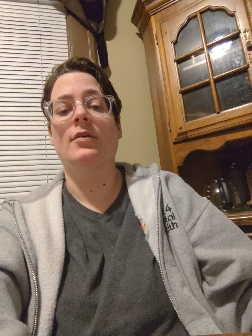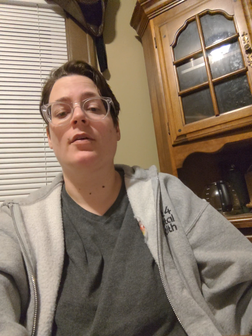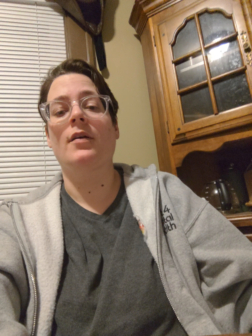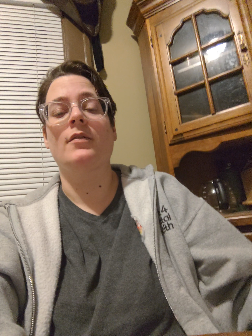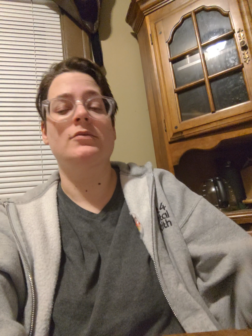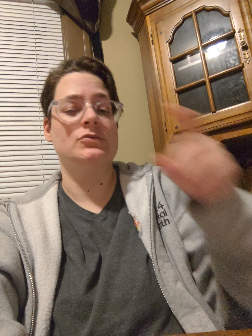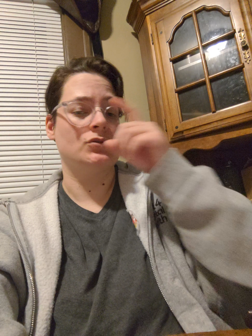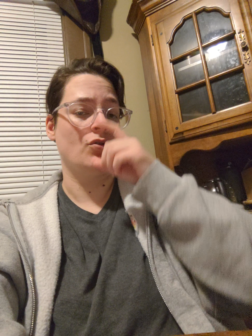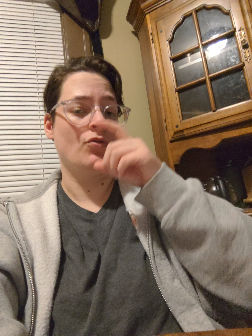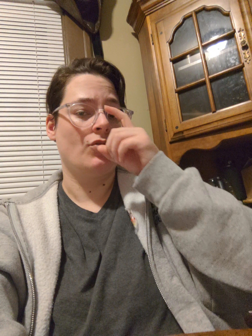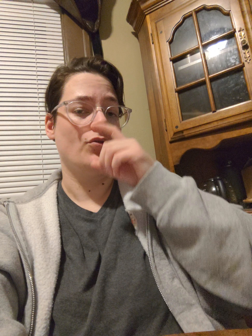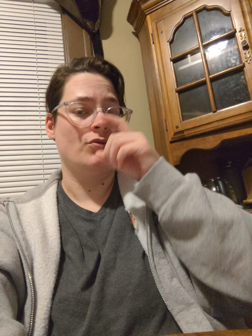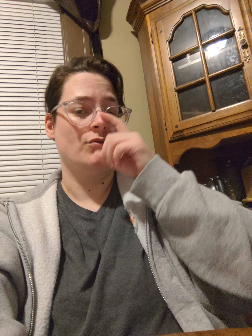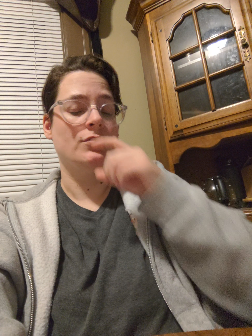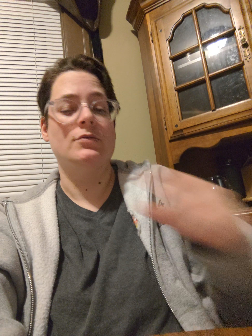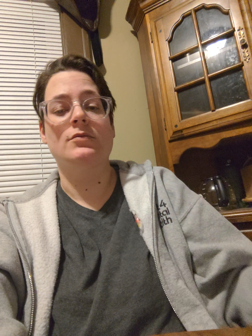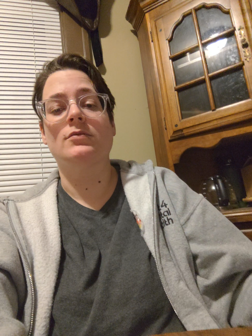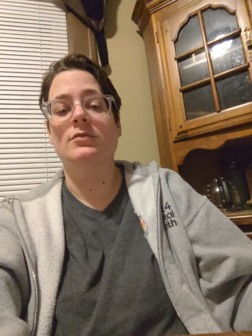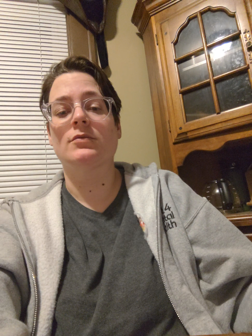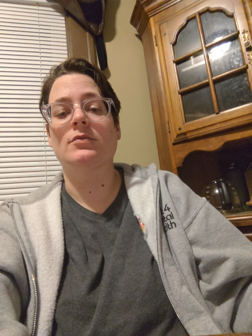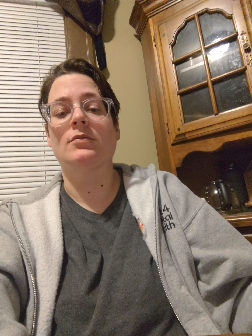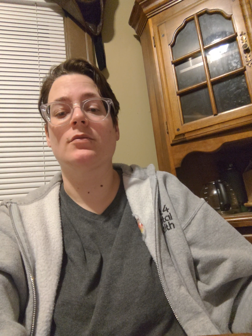doll